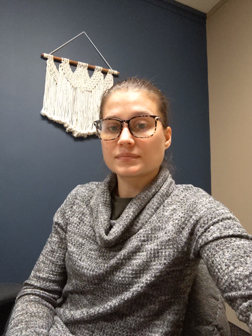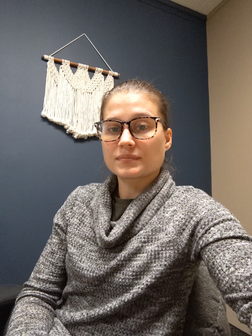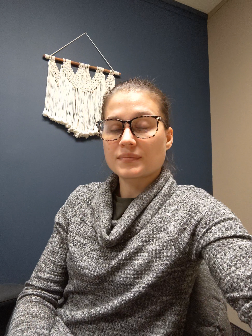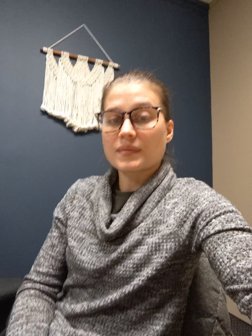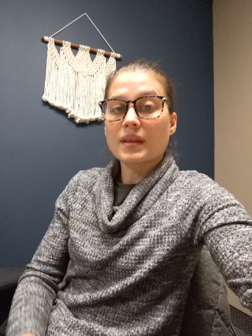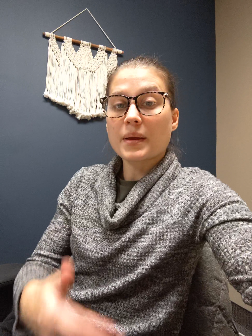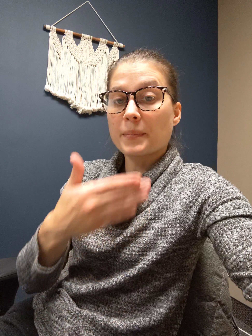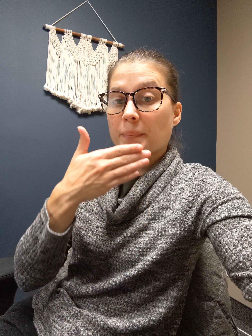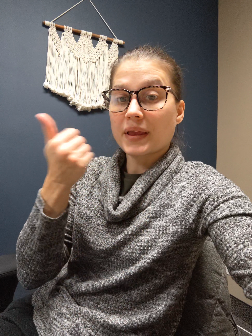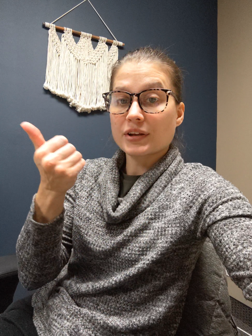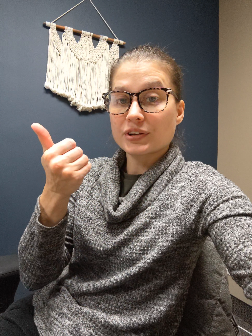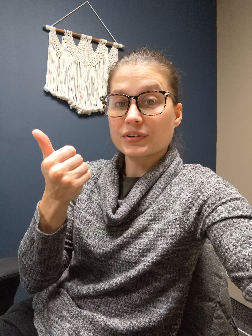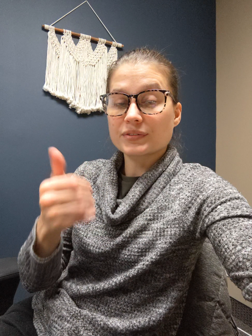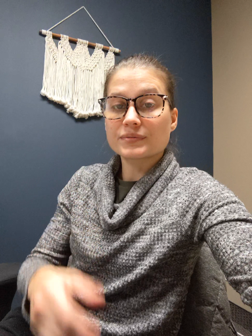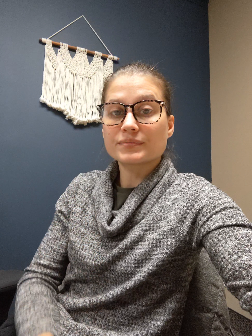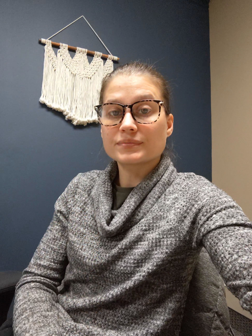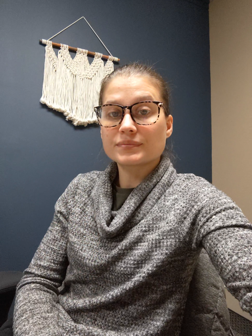better